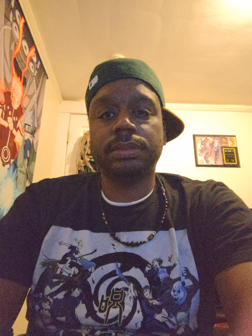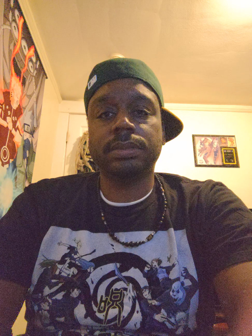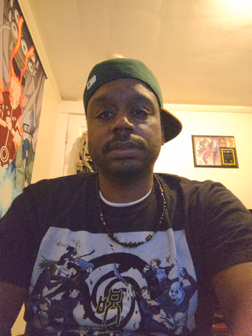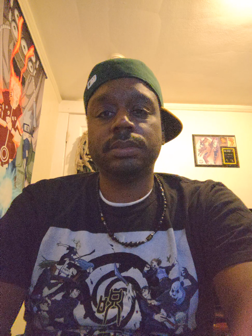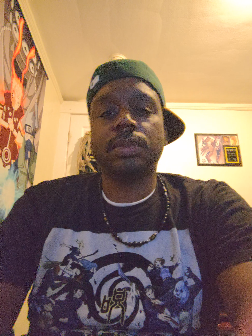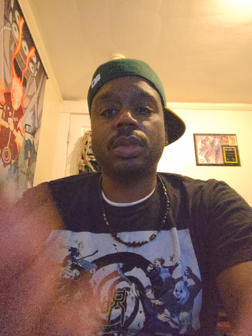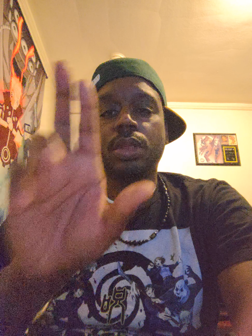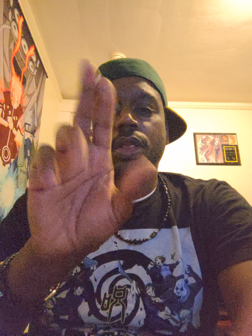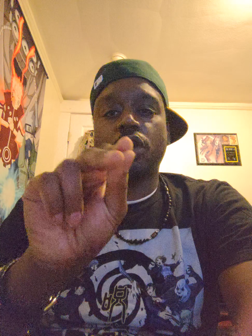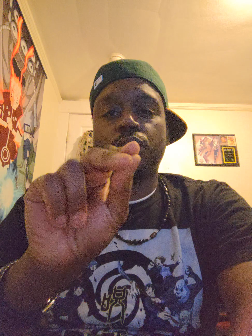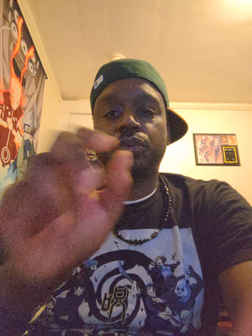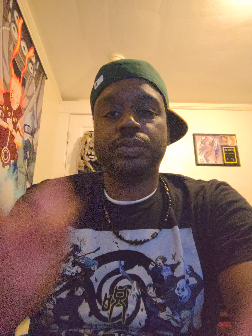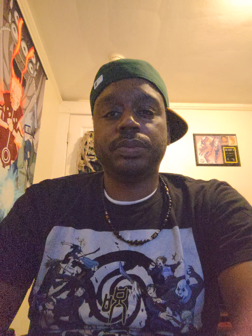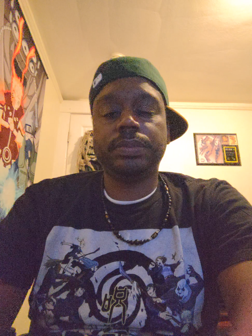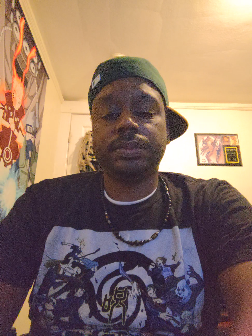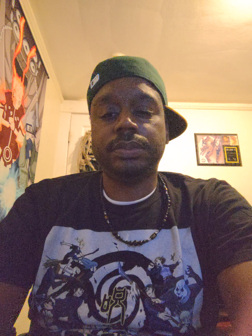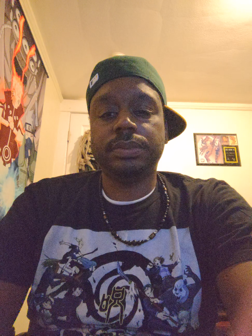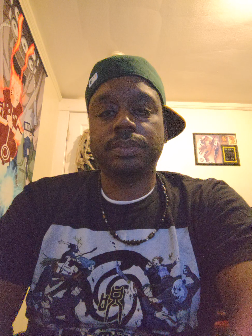no